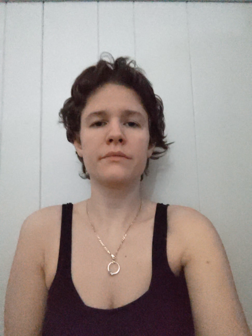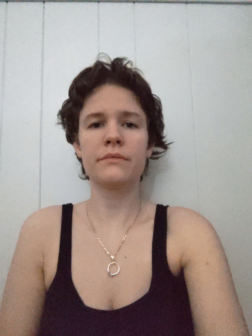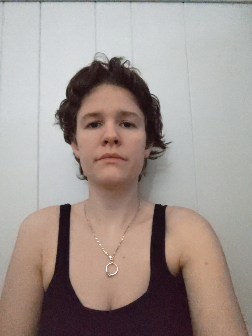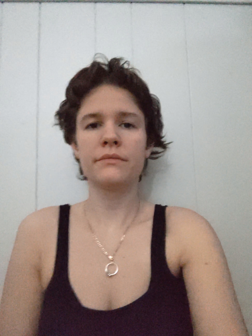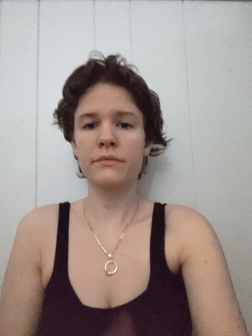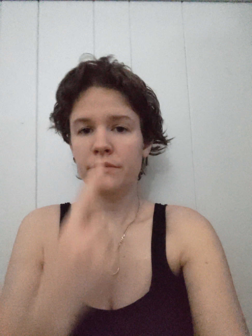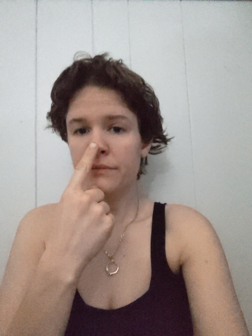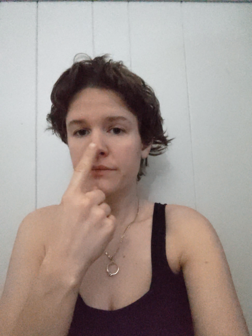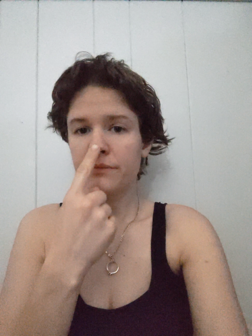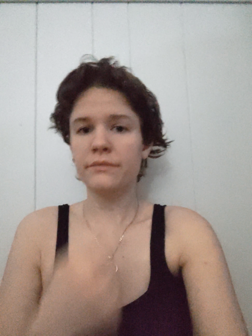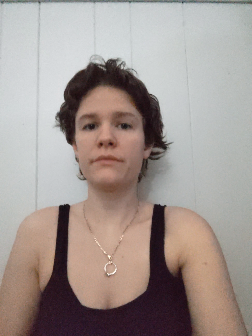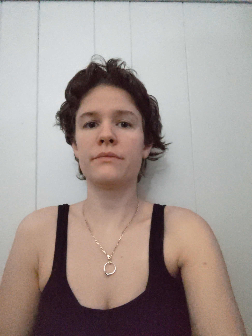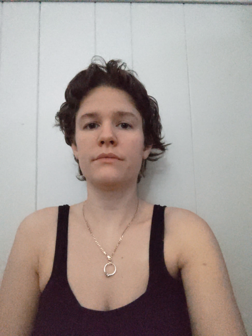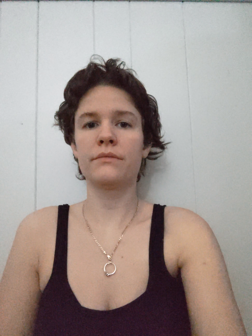nose